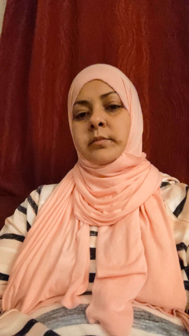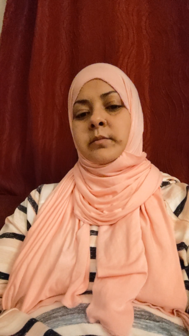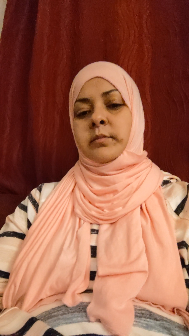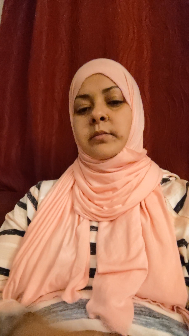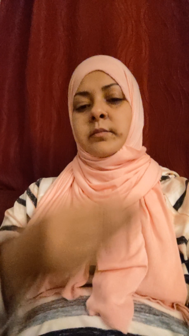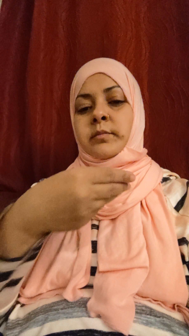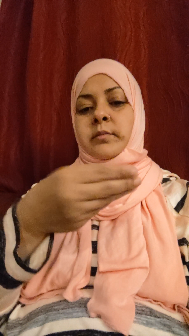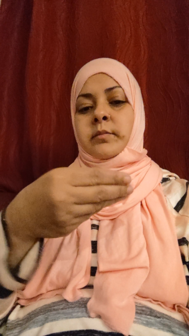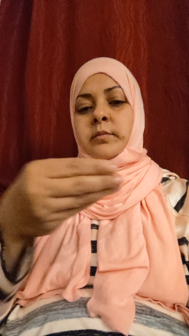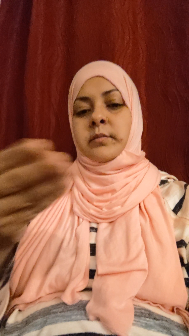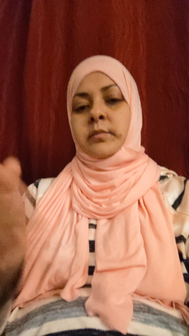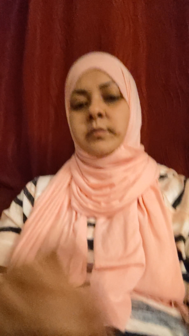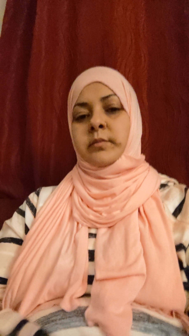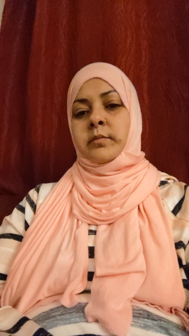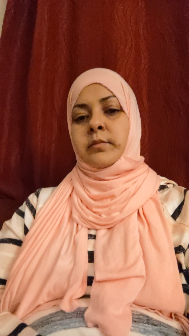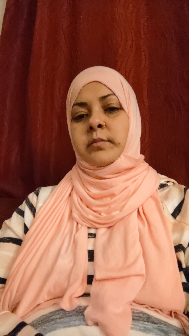shopping